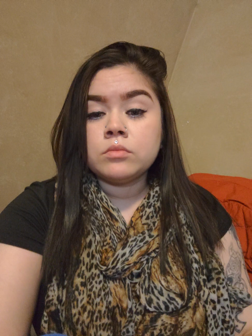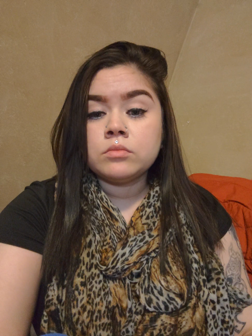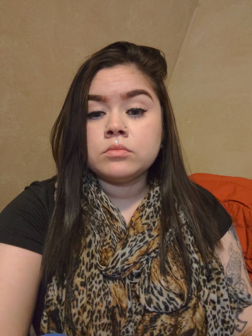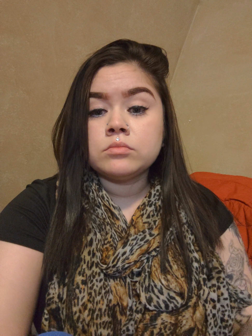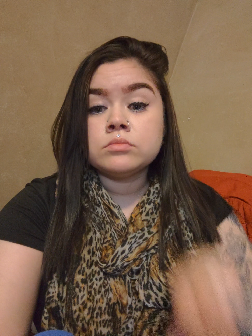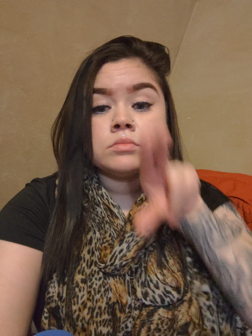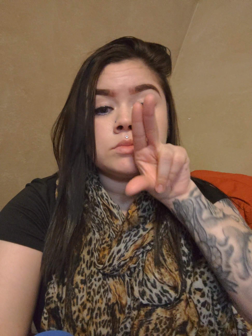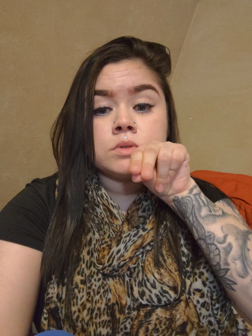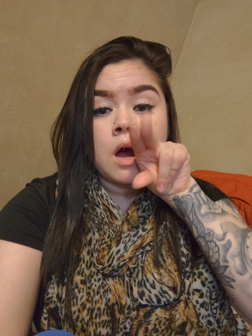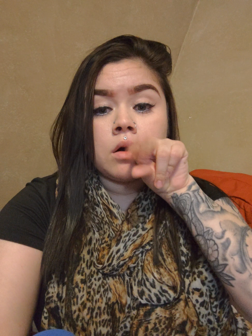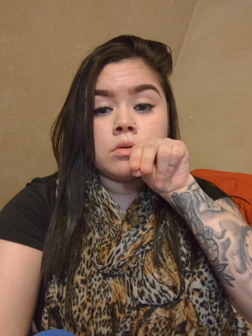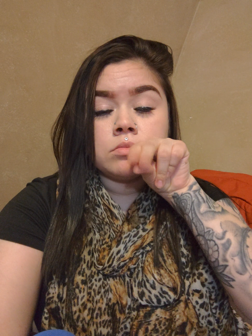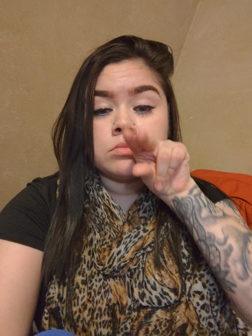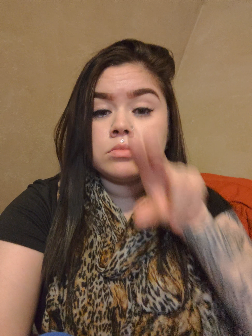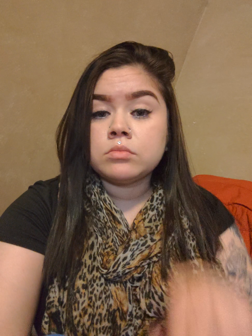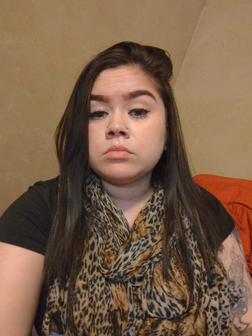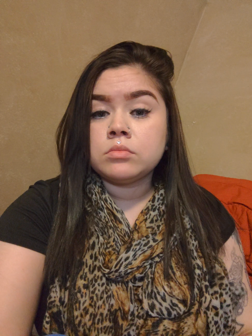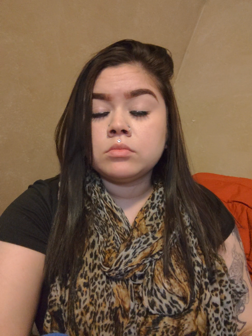duck